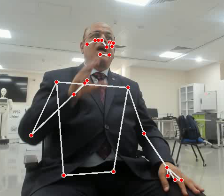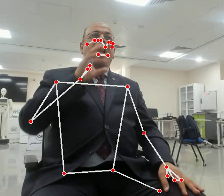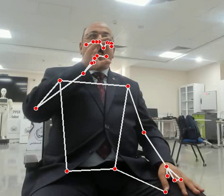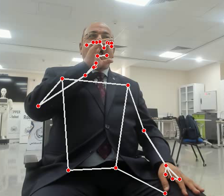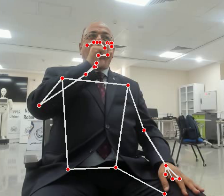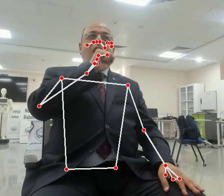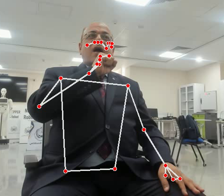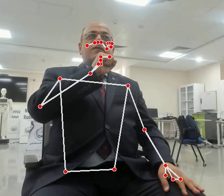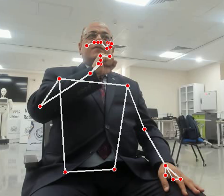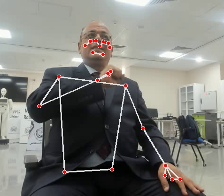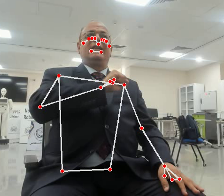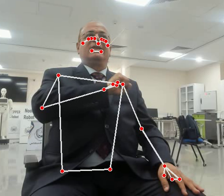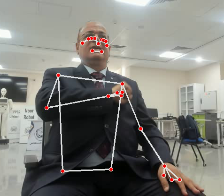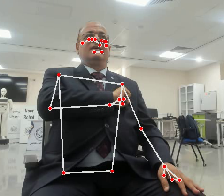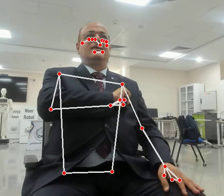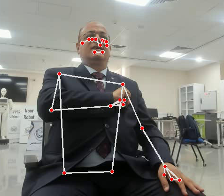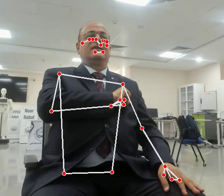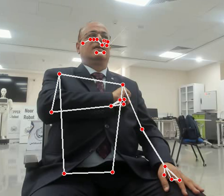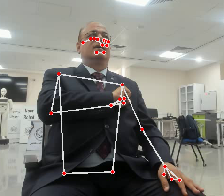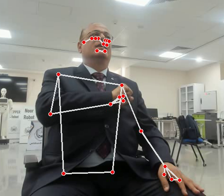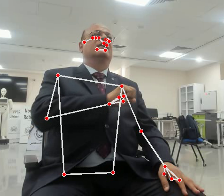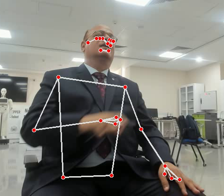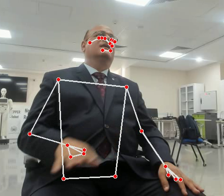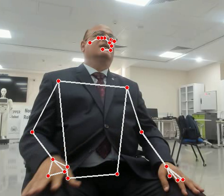fe sark